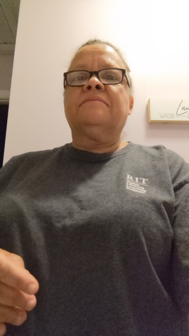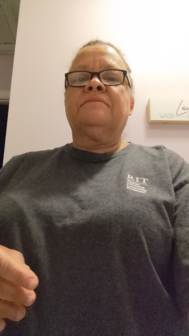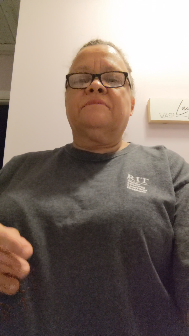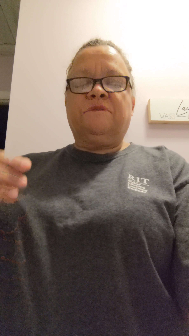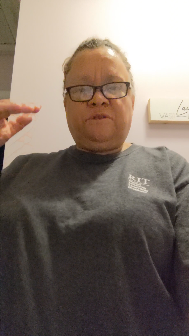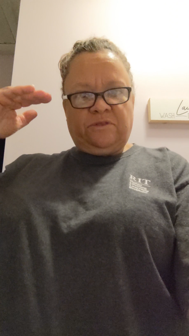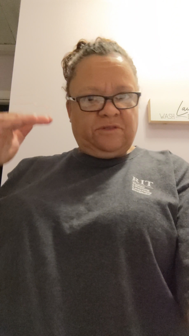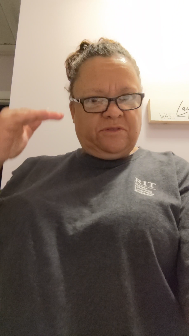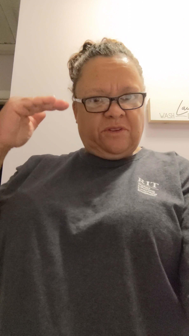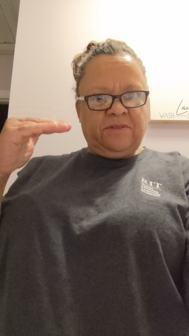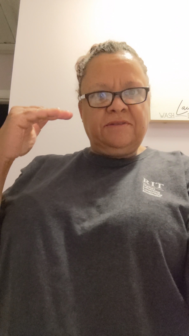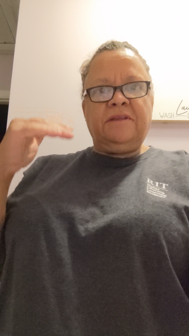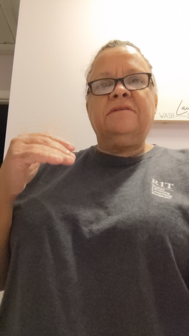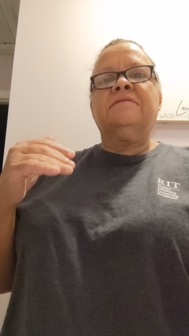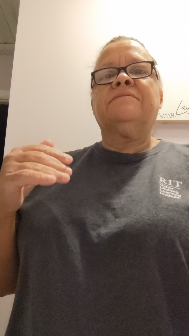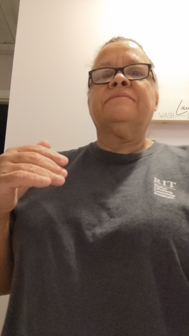short